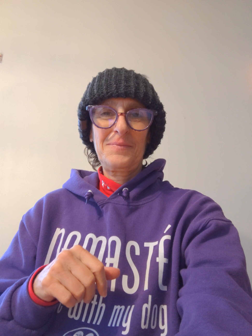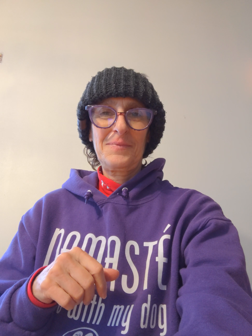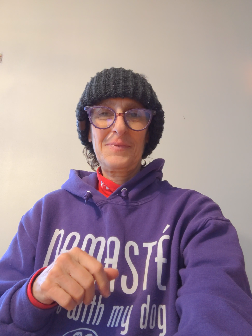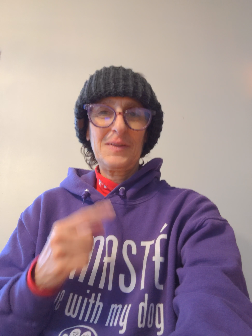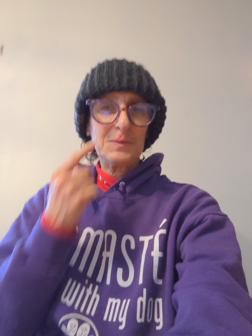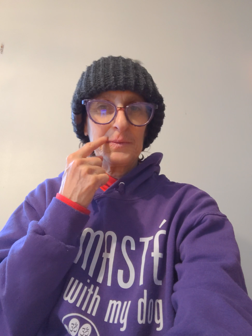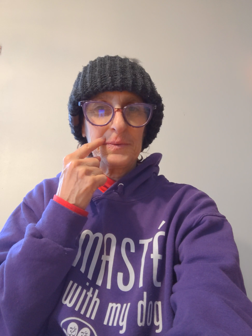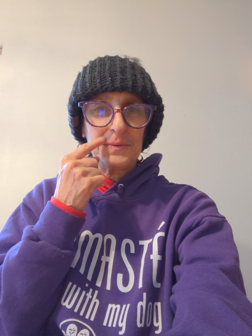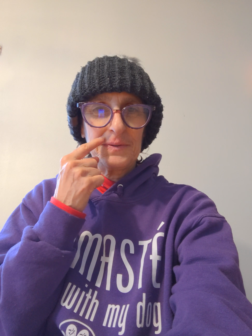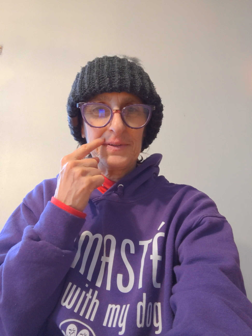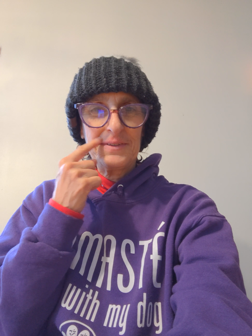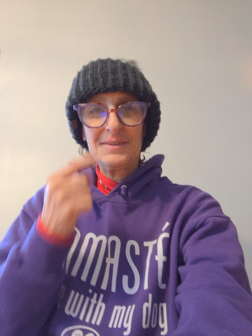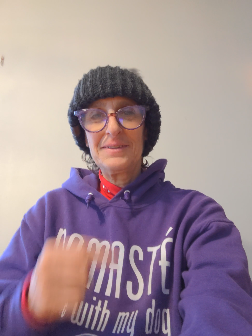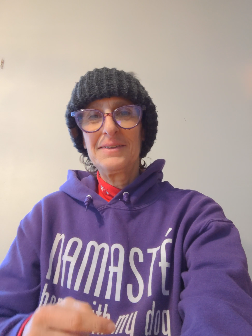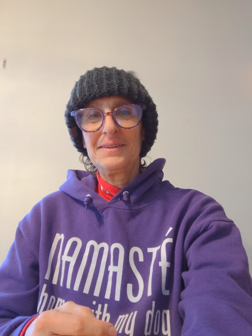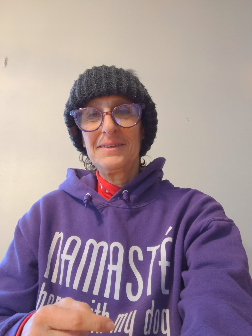tooth